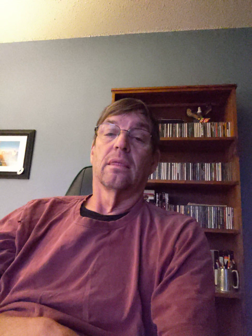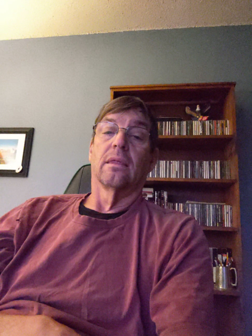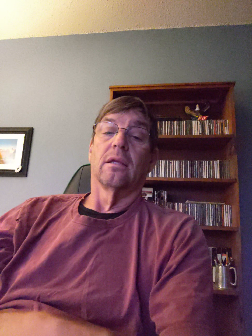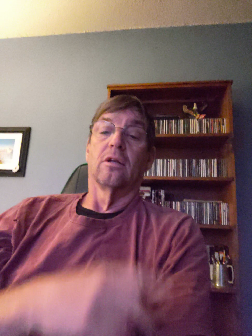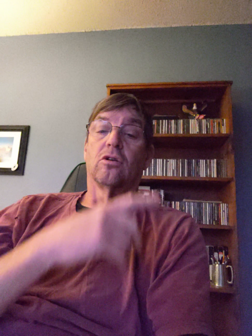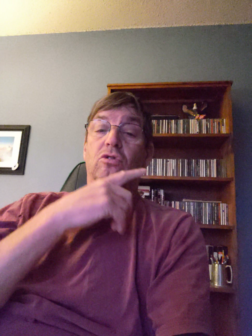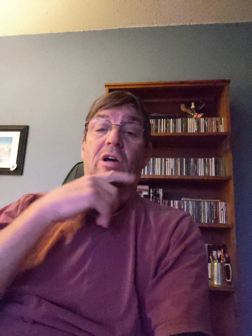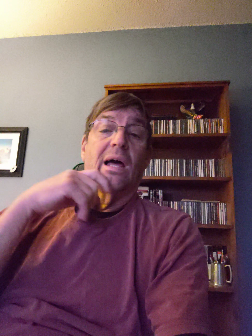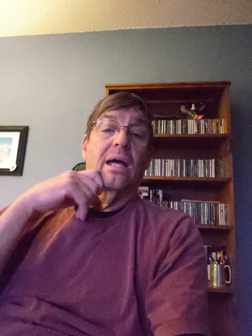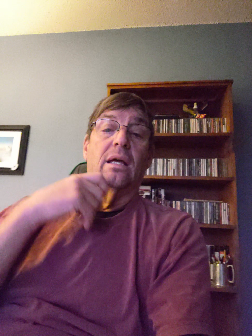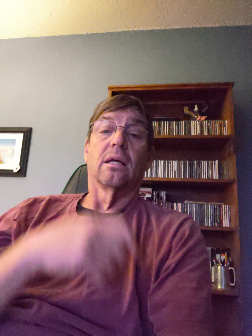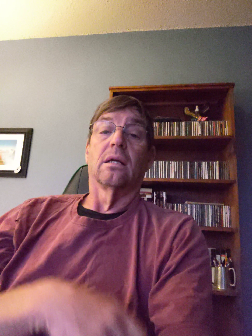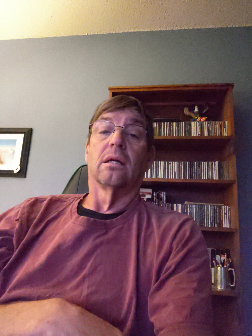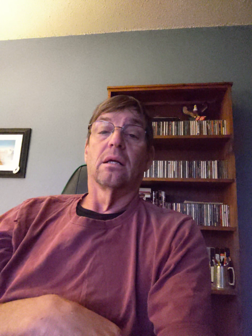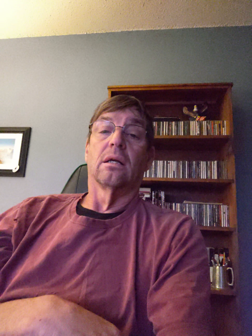dry